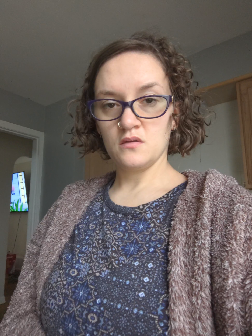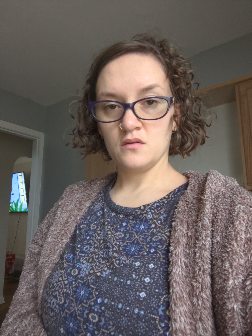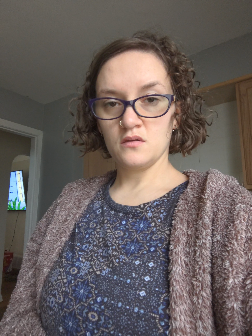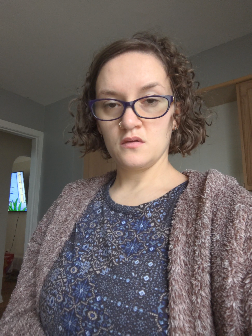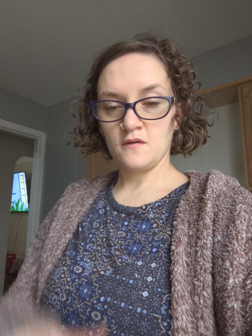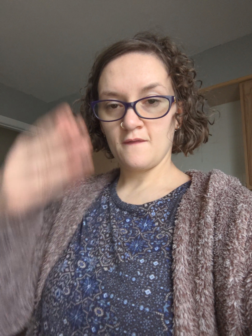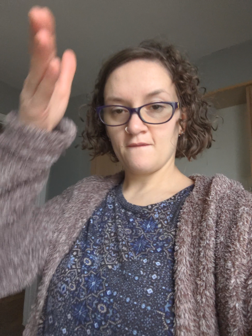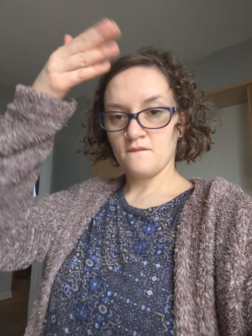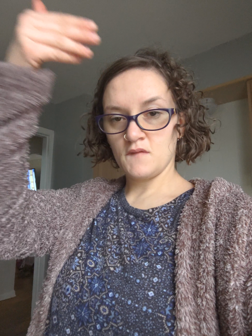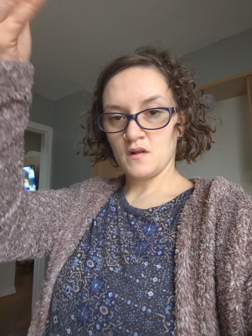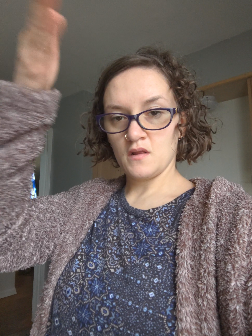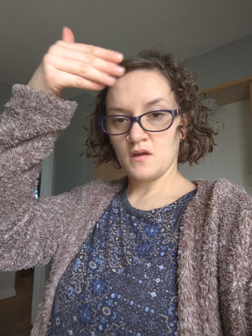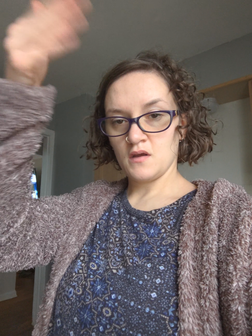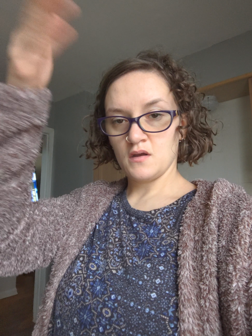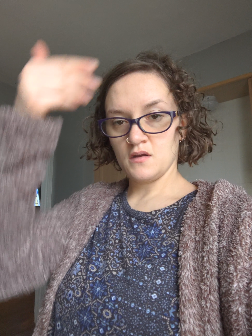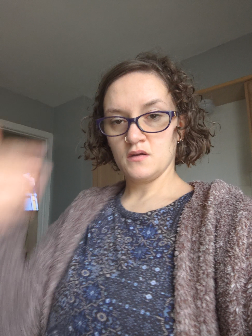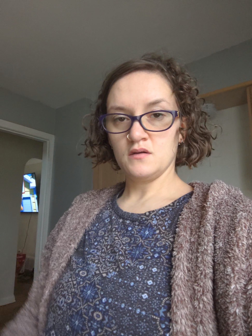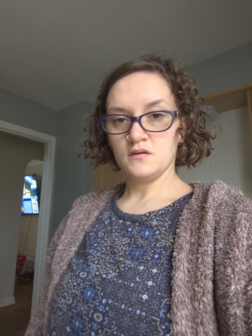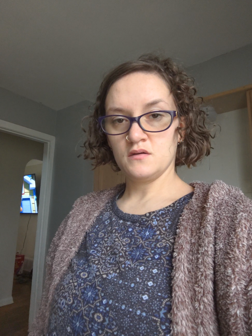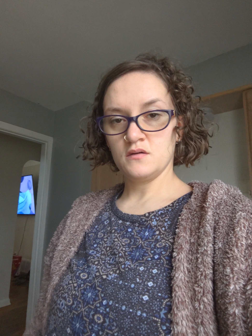flag